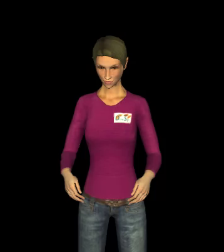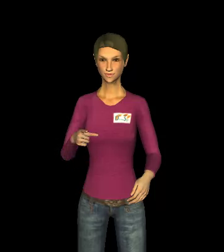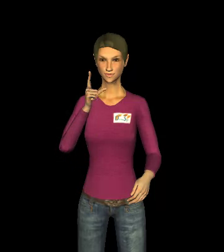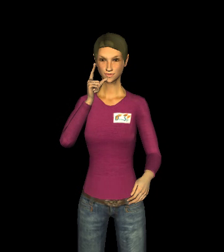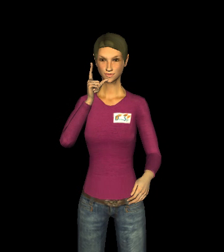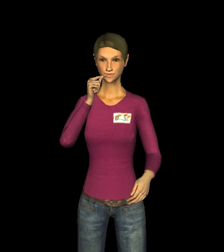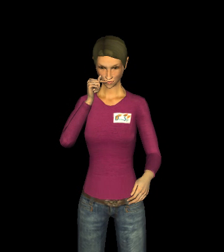أب